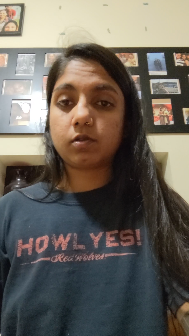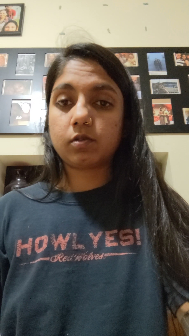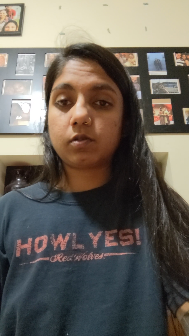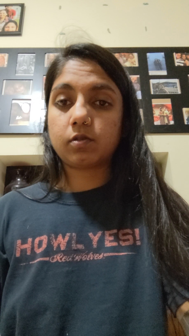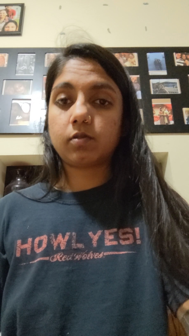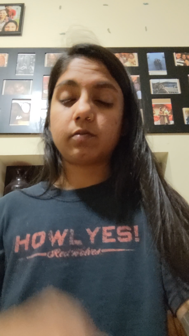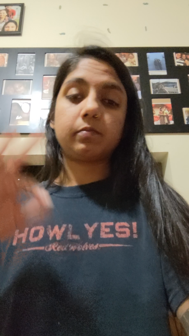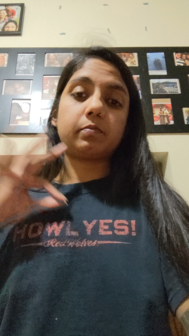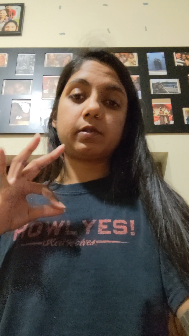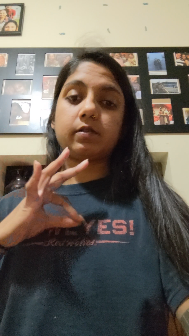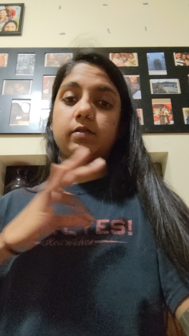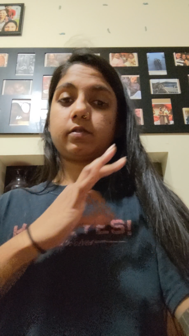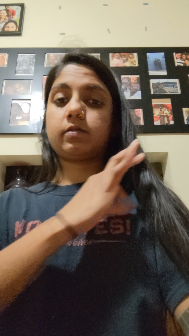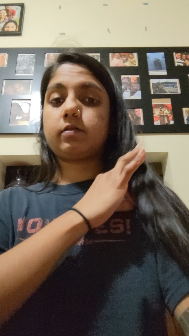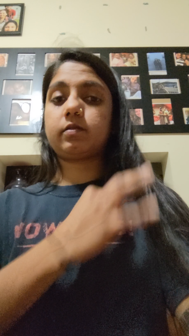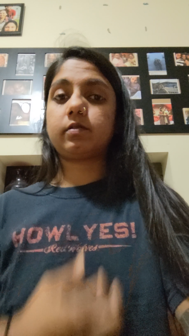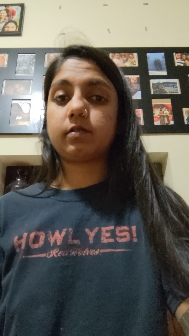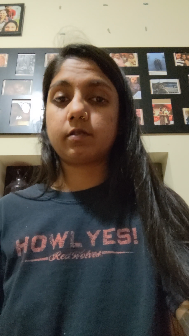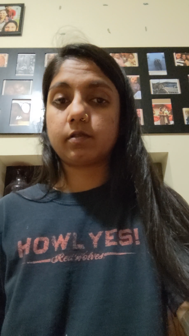beads